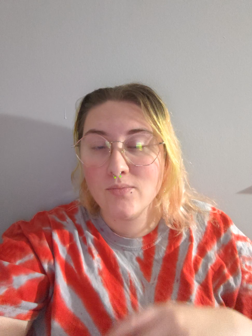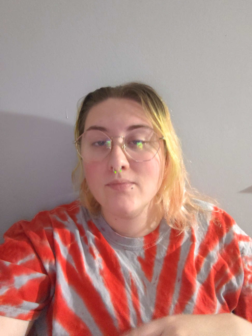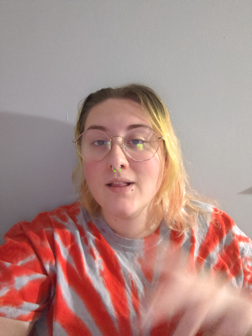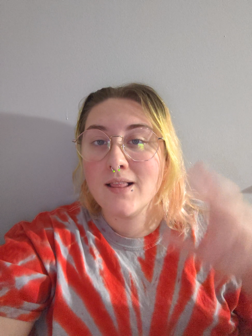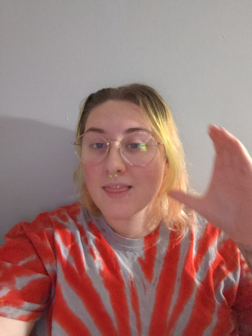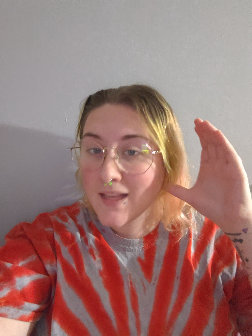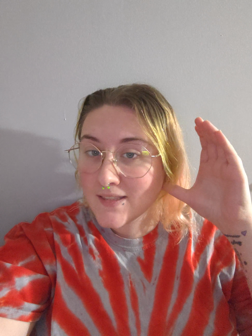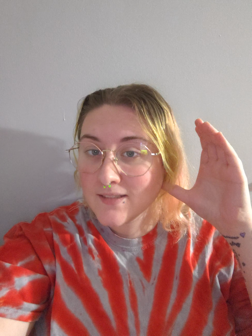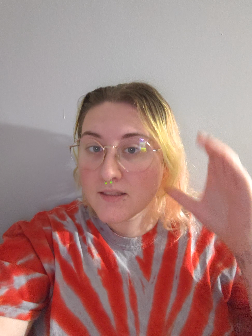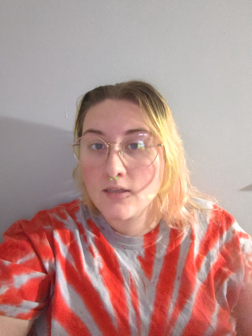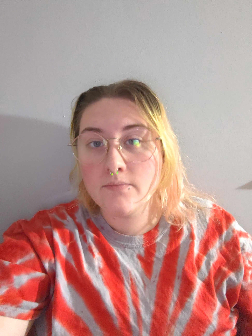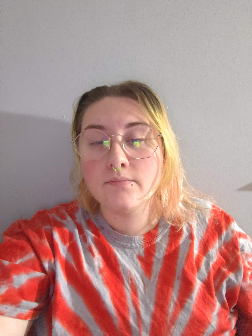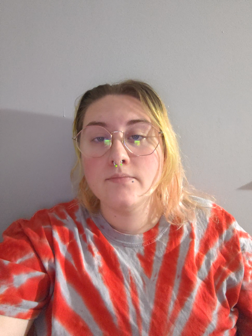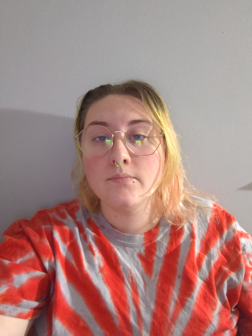listen